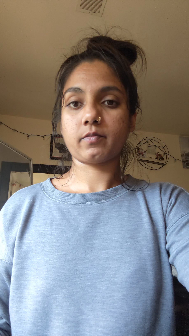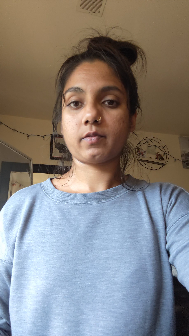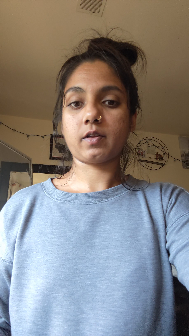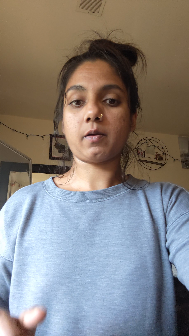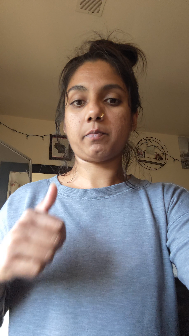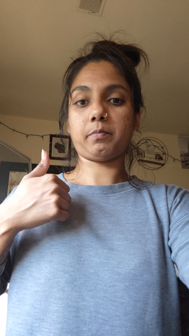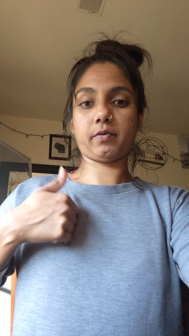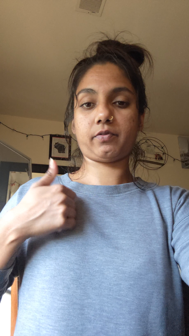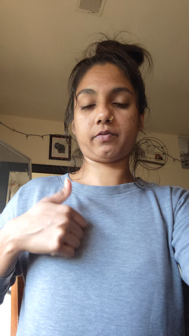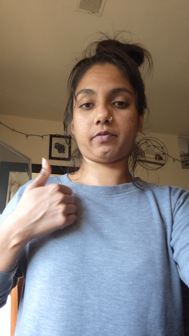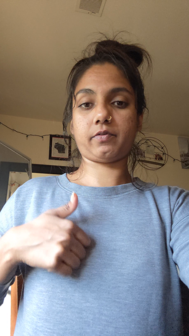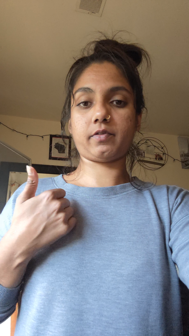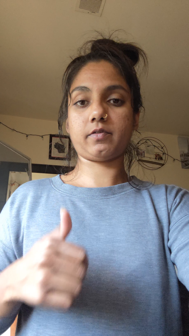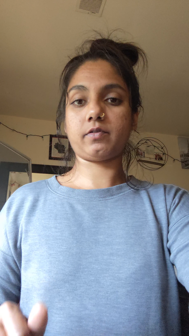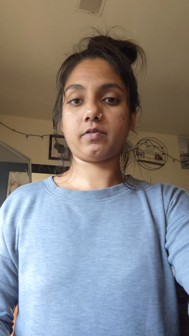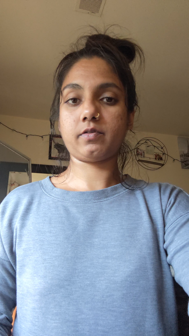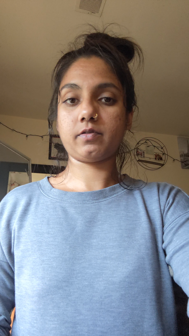bathtub